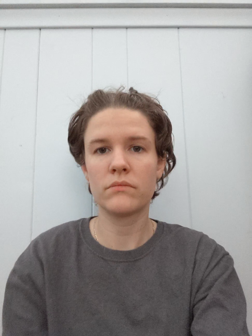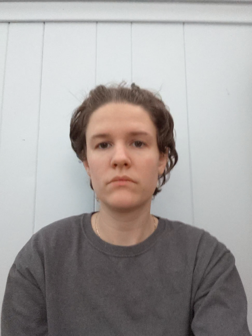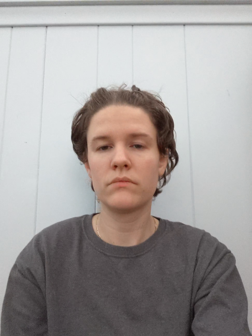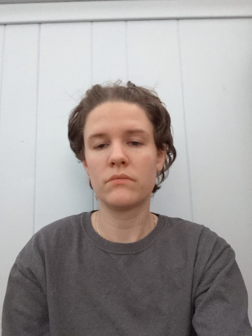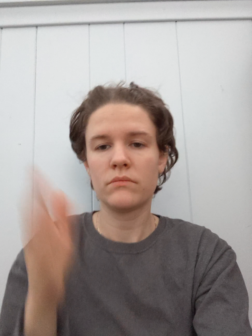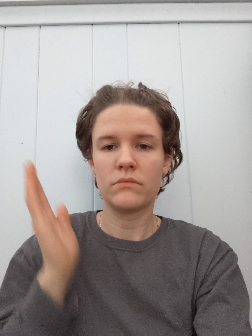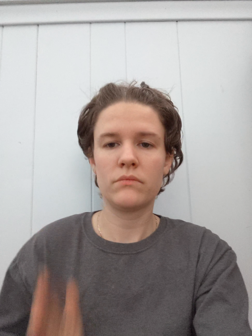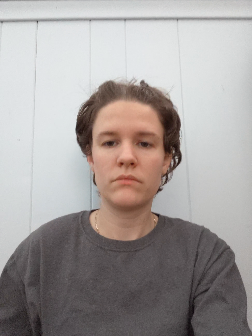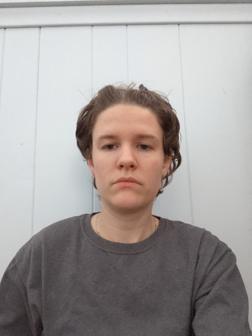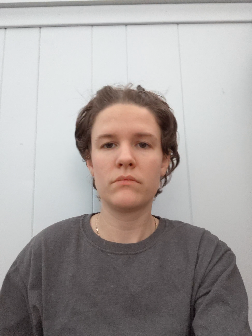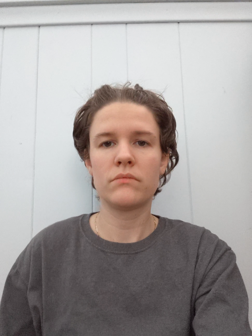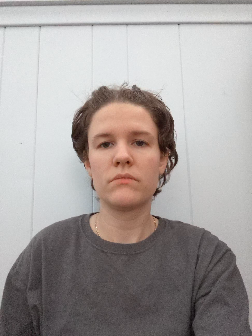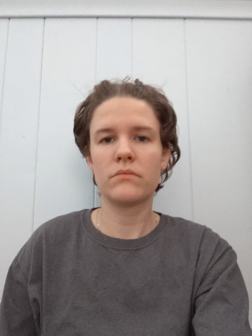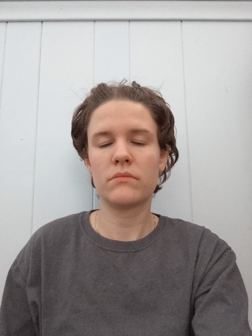beside